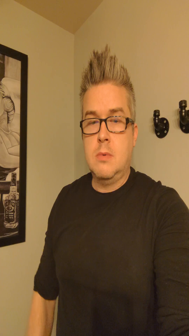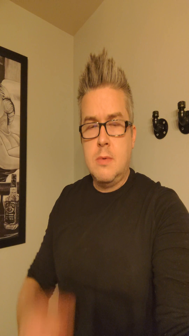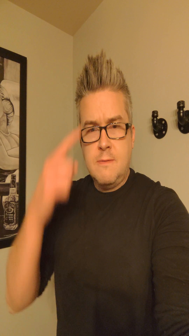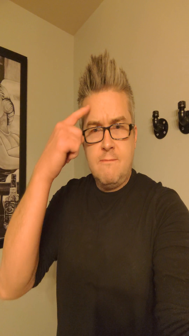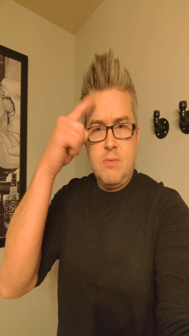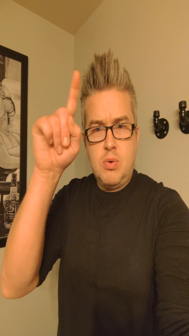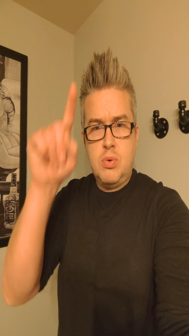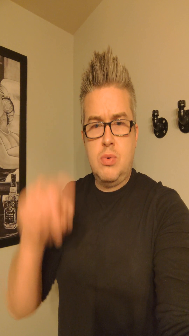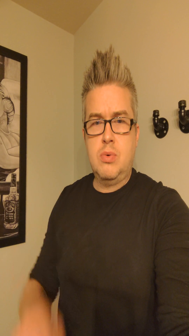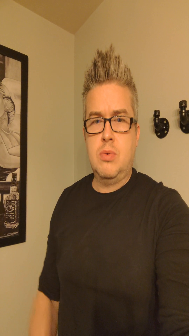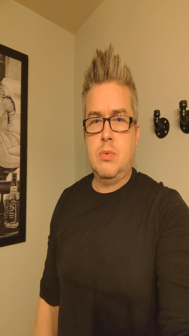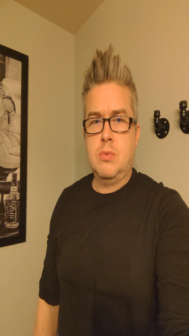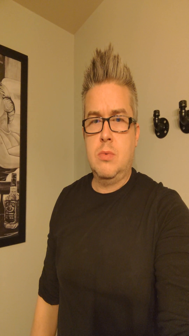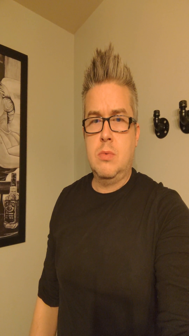for